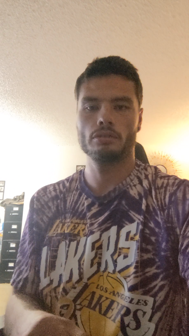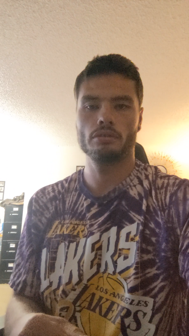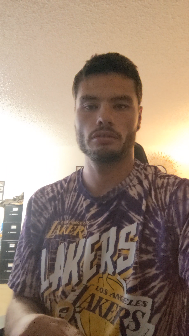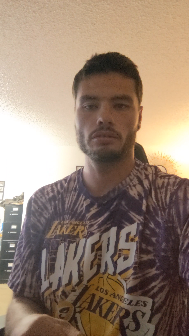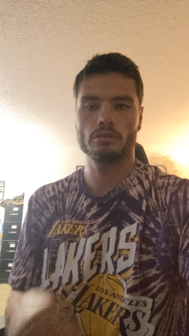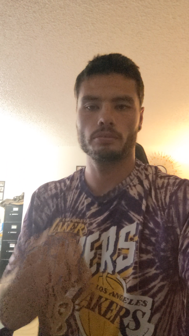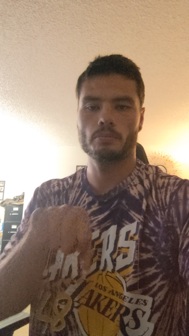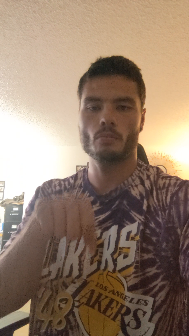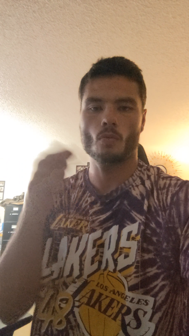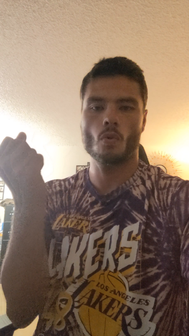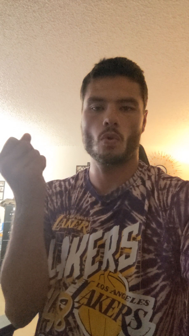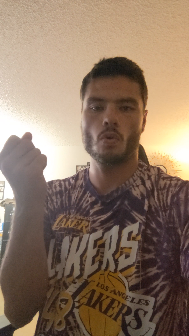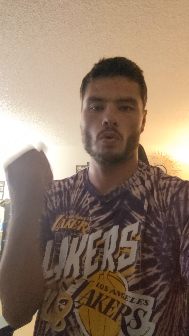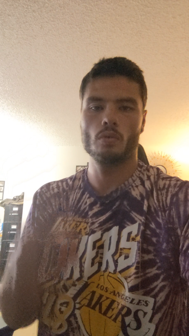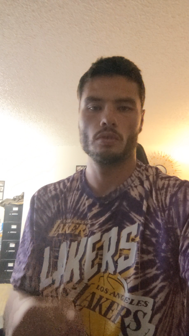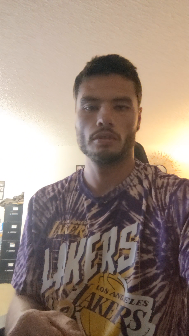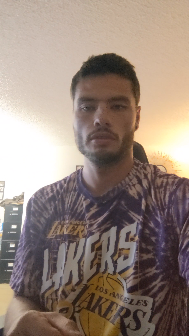broken